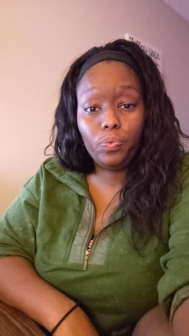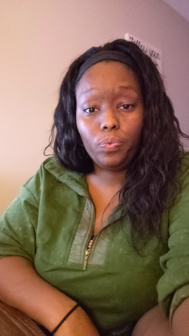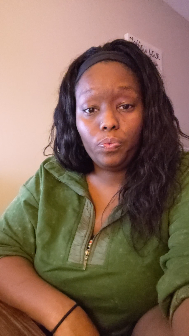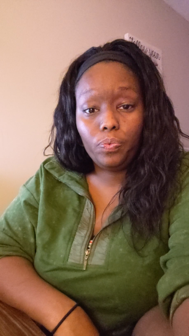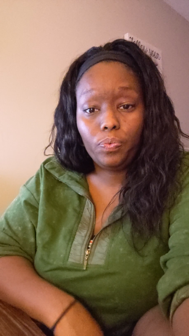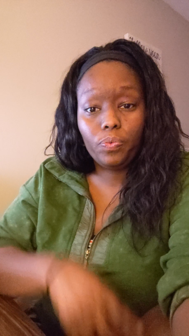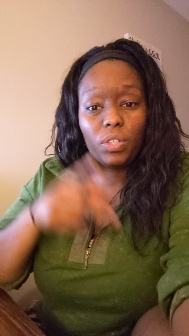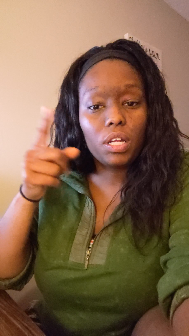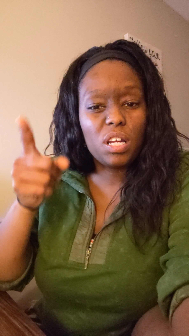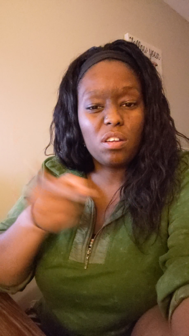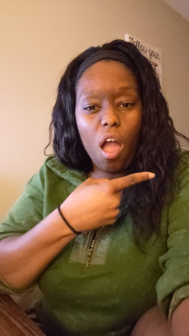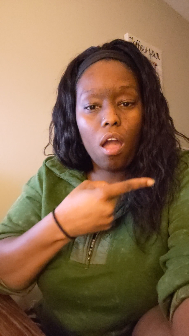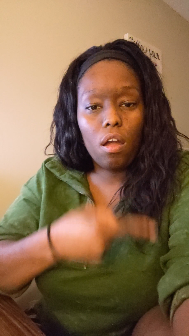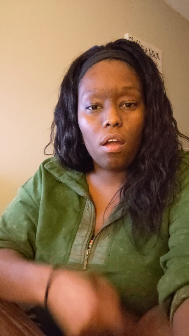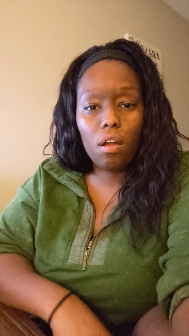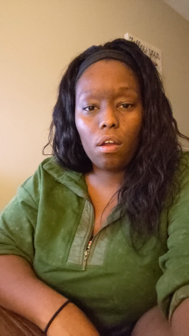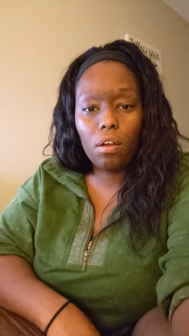cut